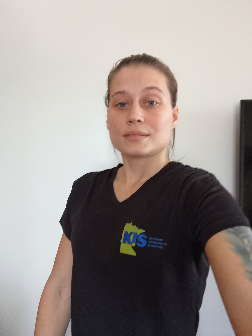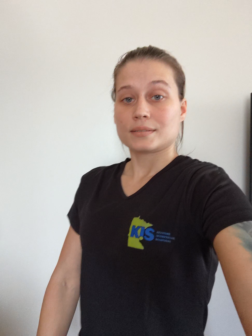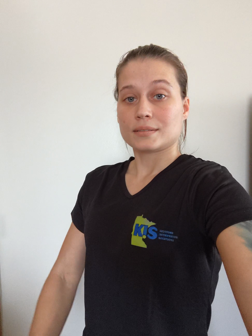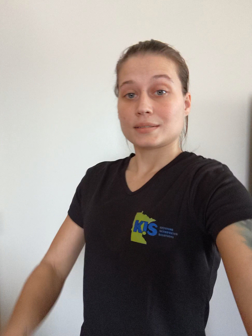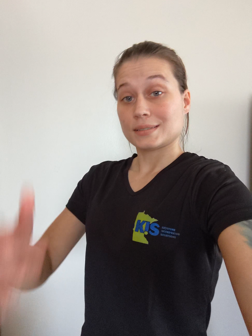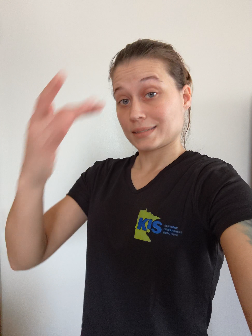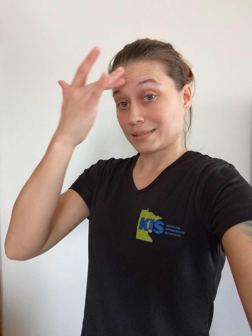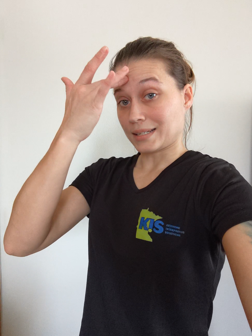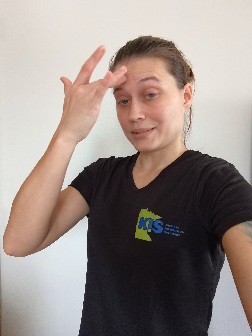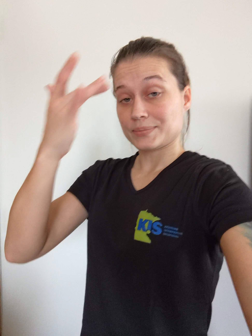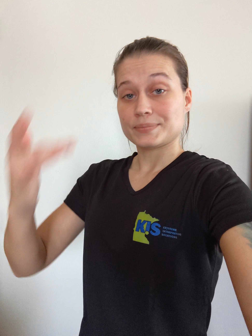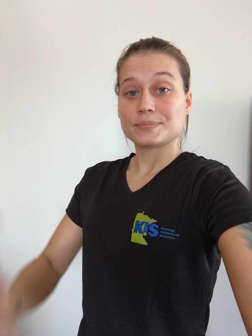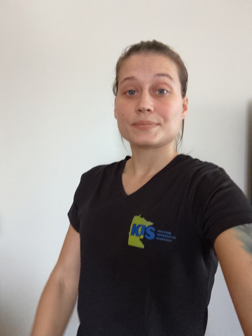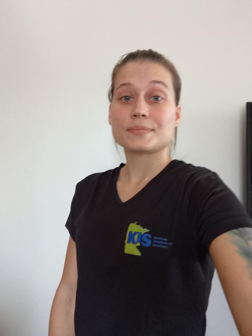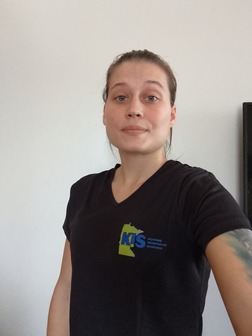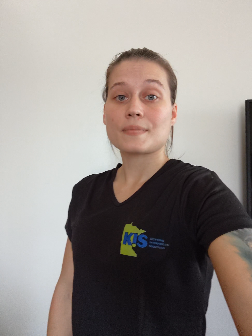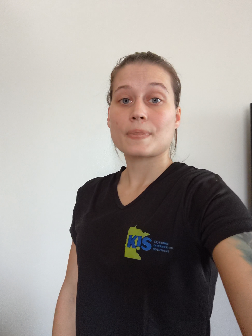sick